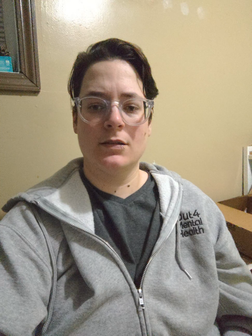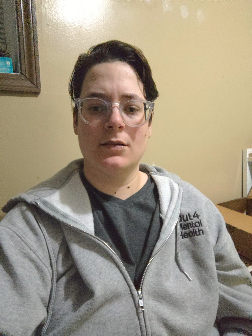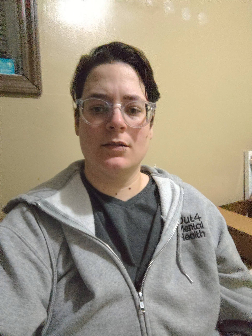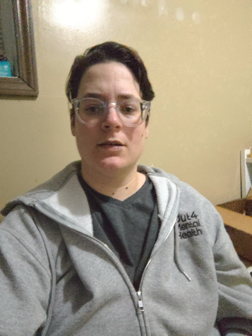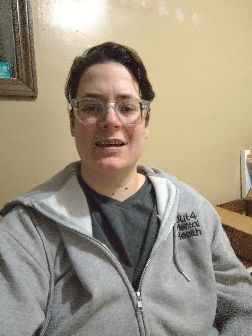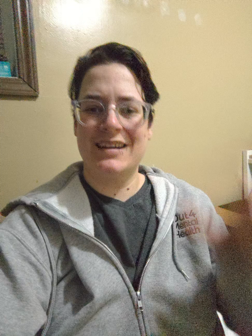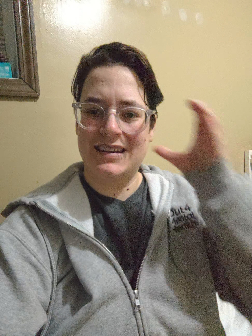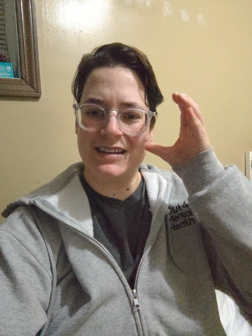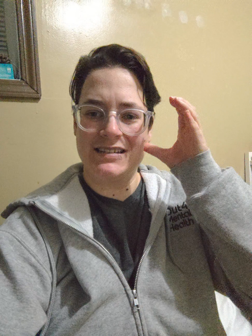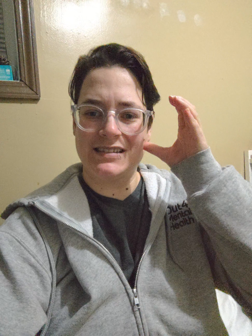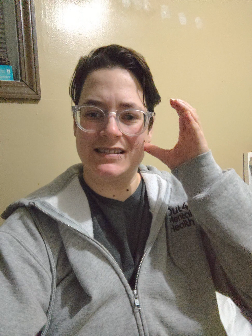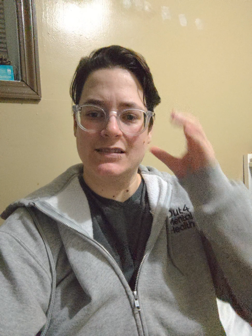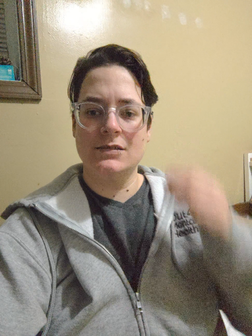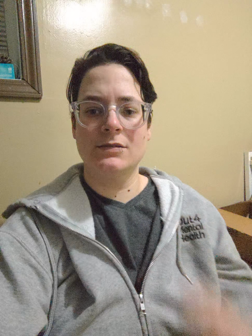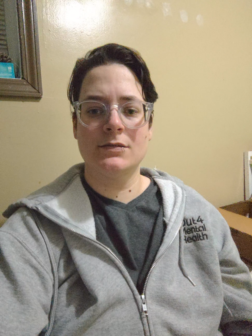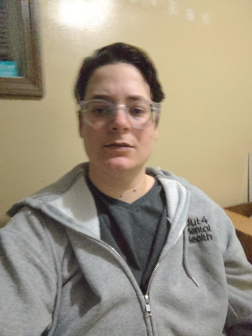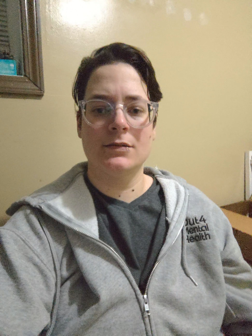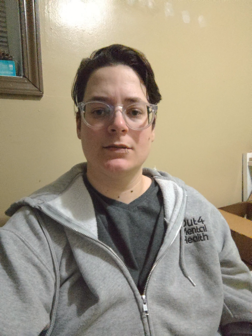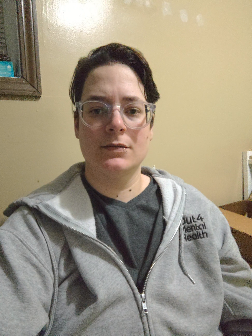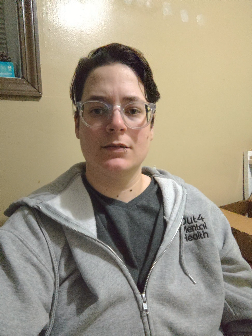listen